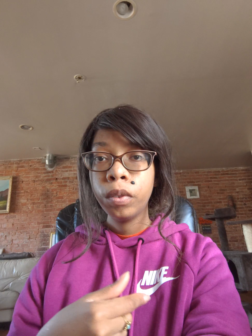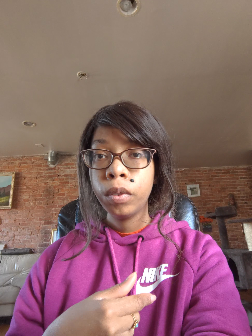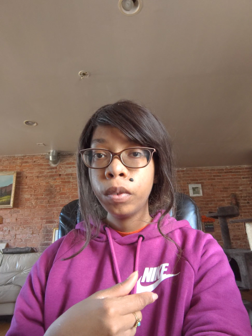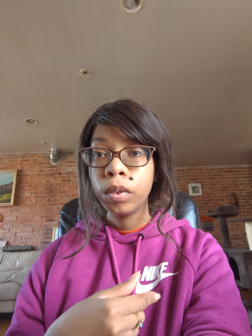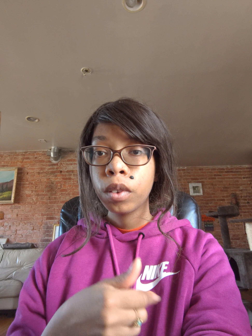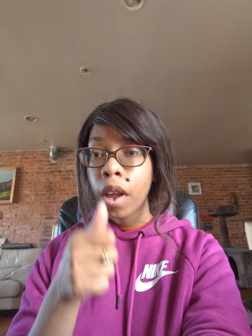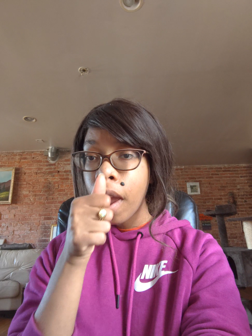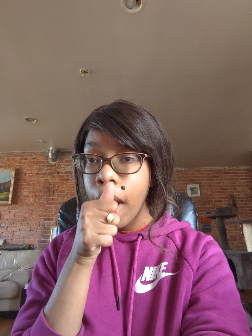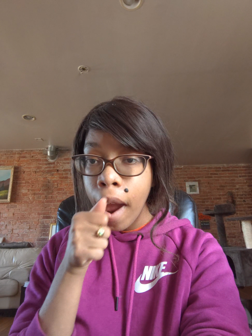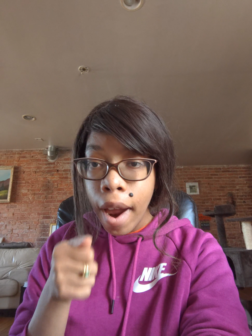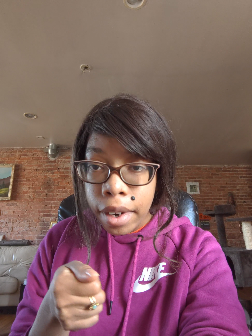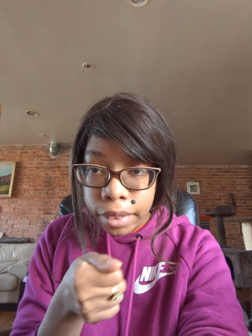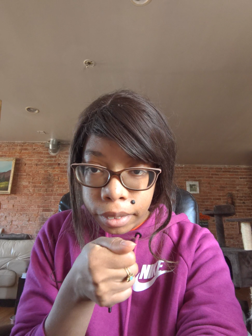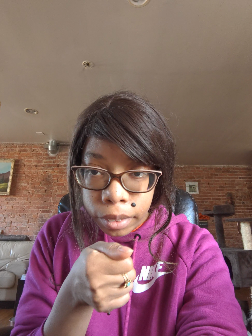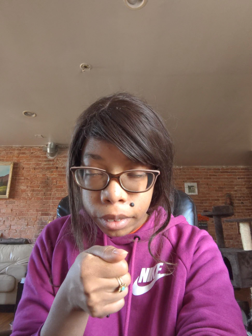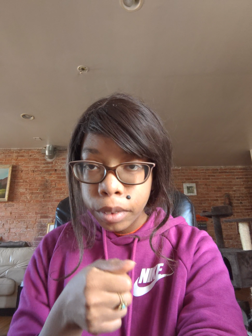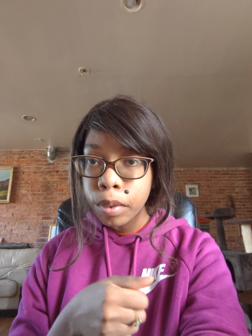hide